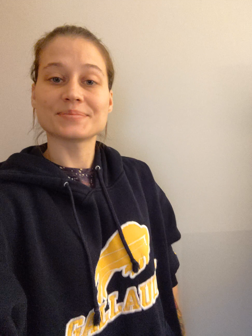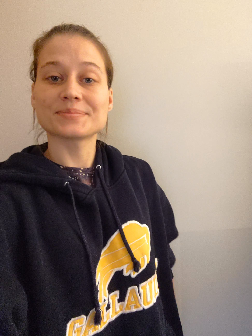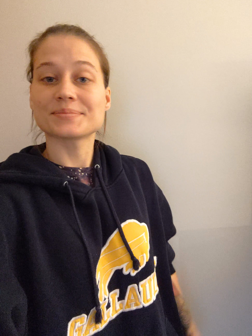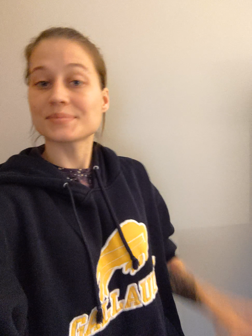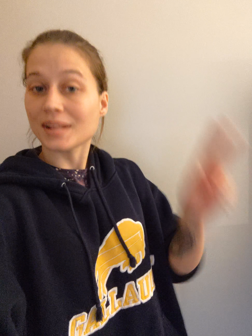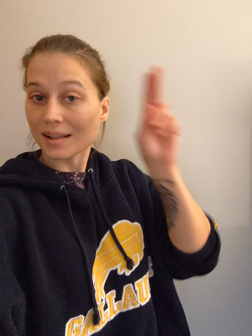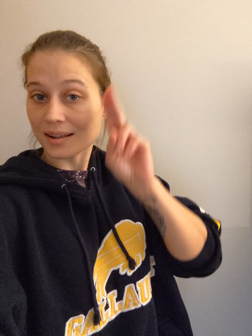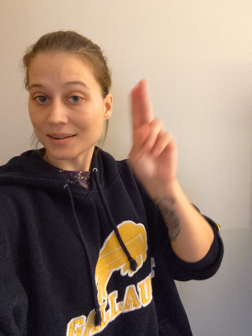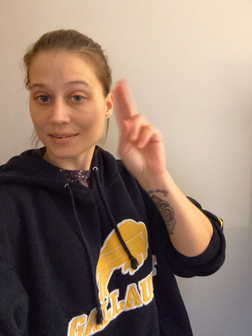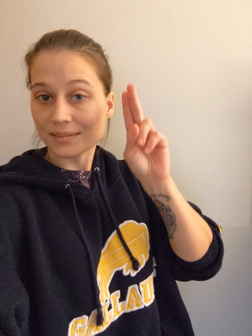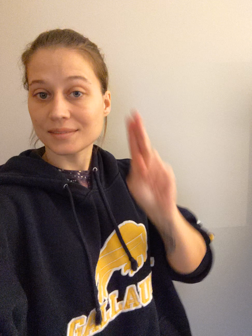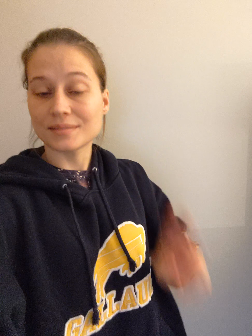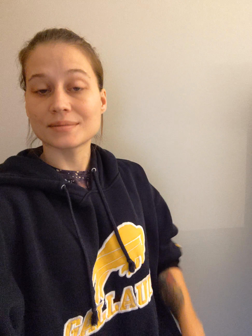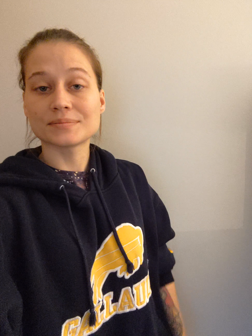uncle